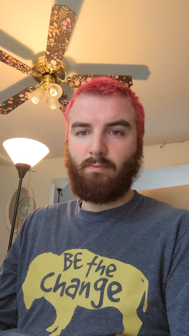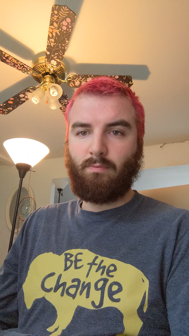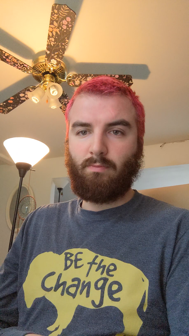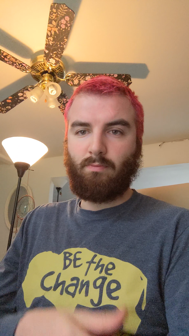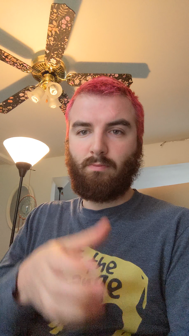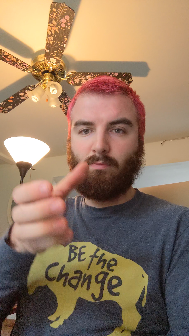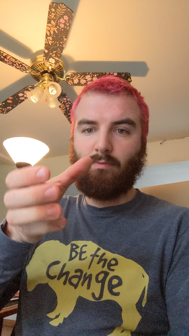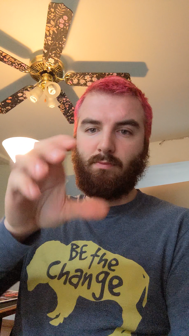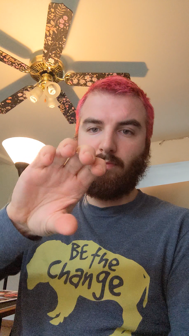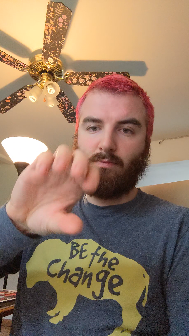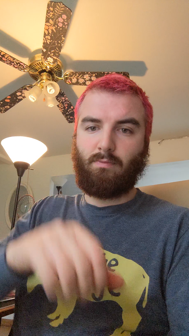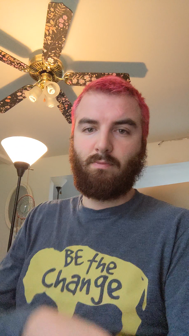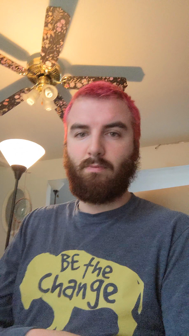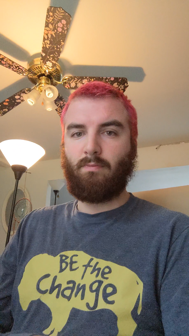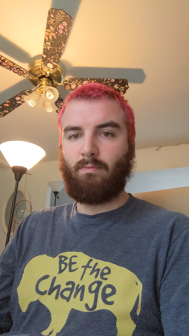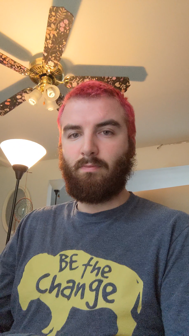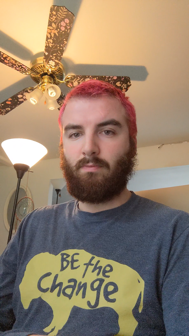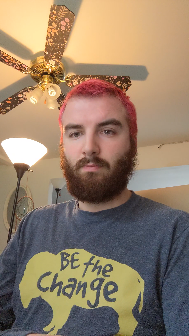pour